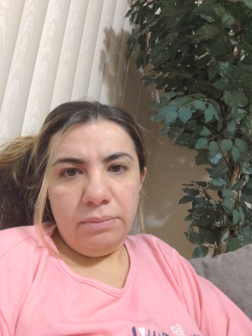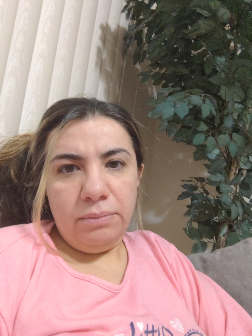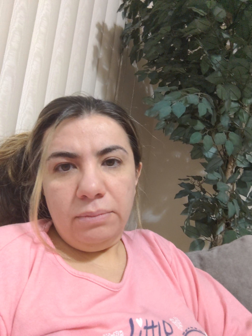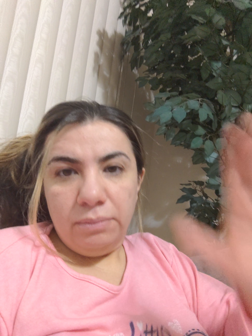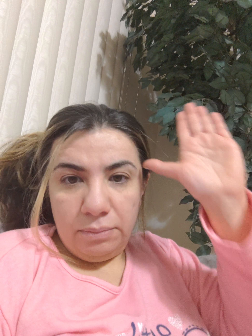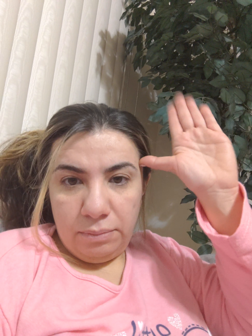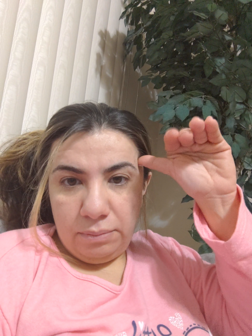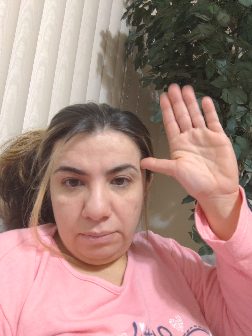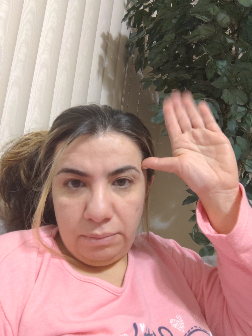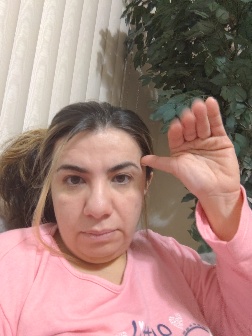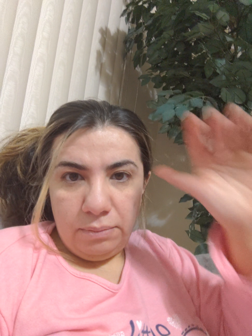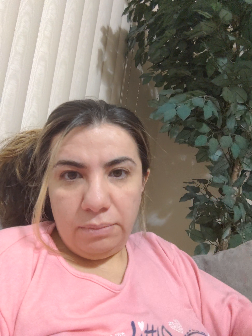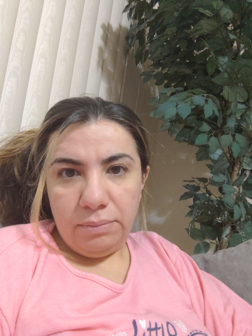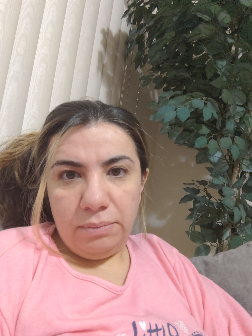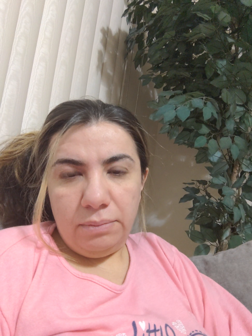donkey